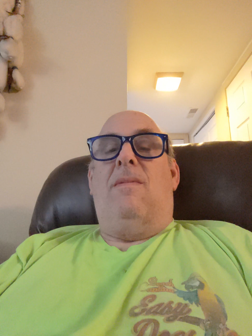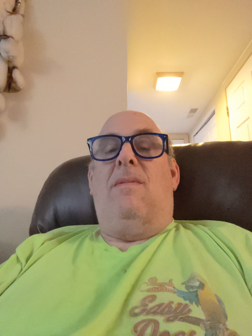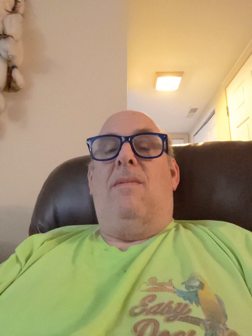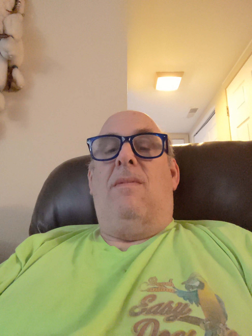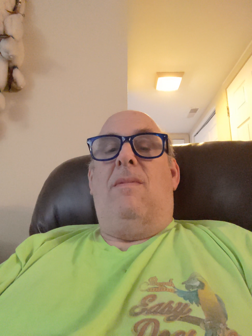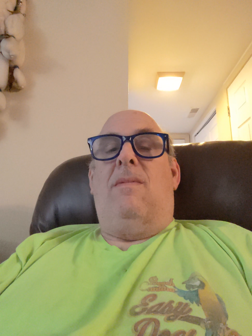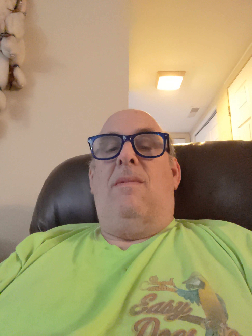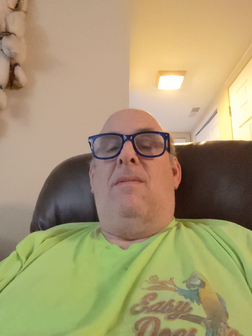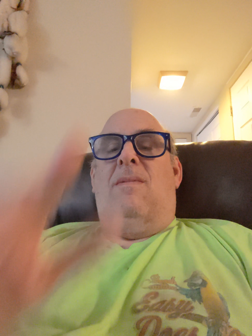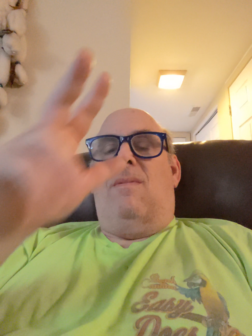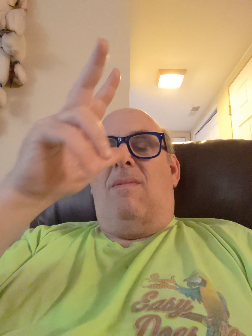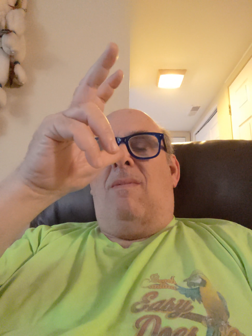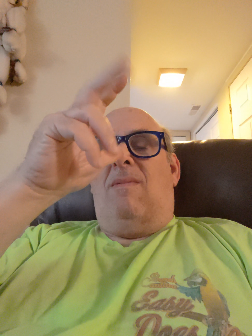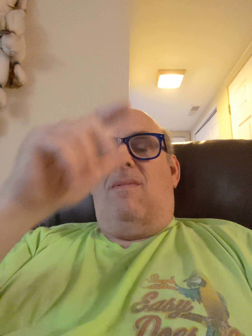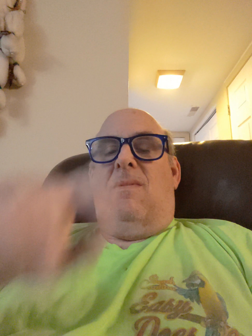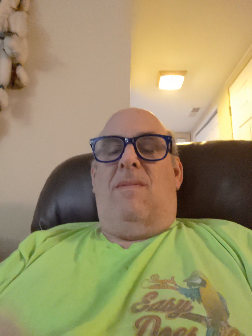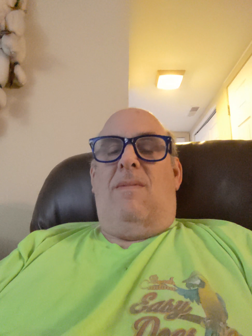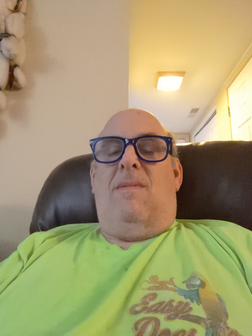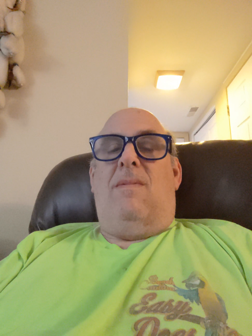bug